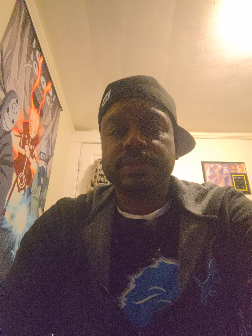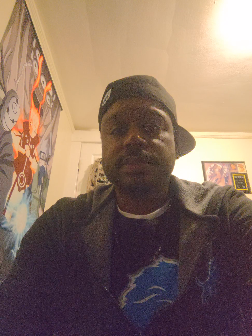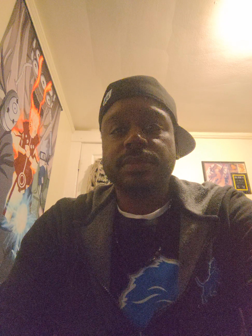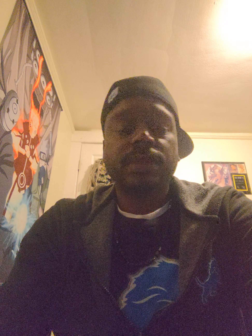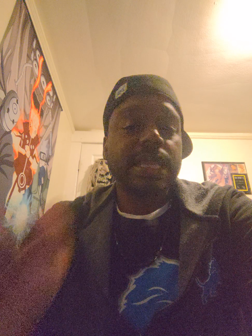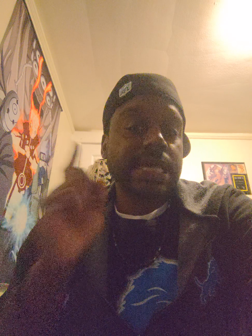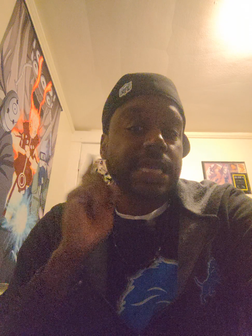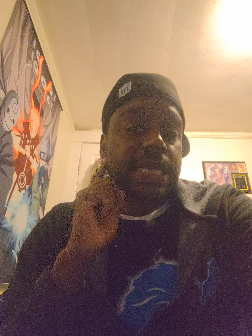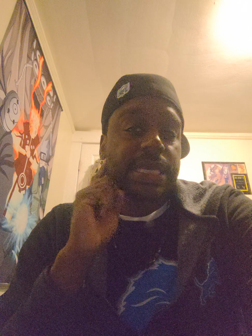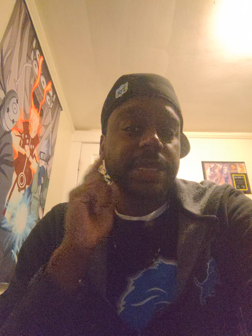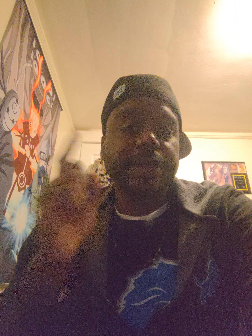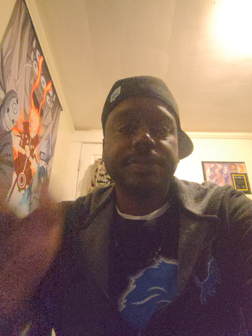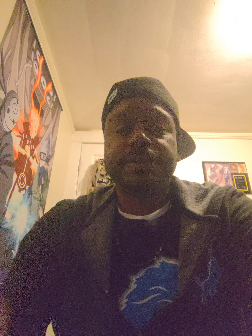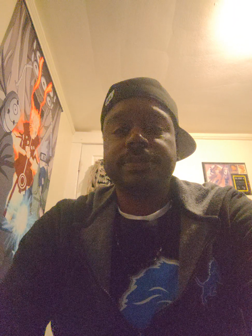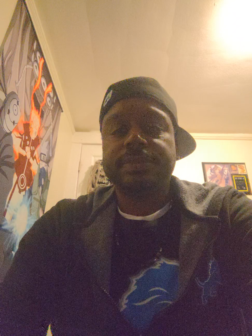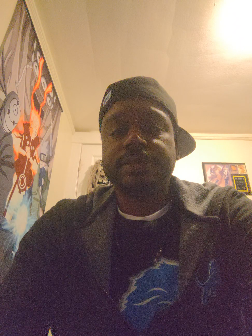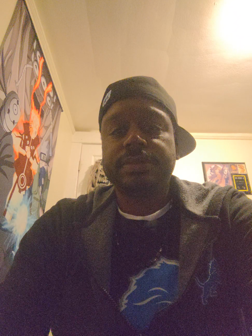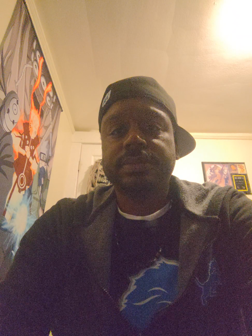hear